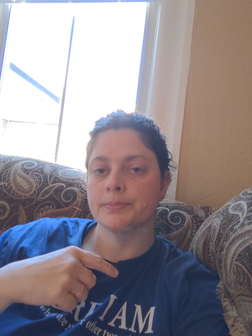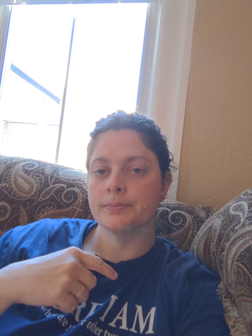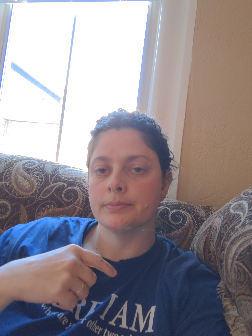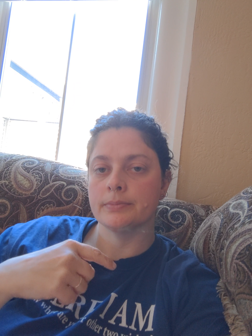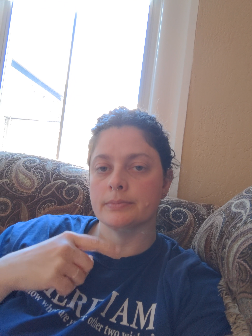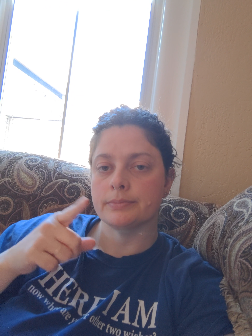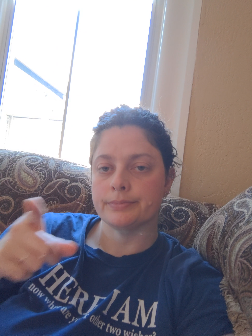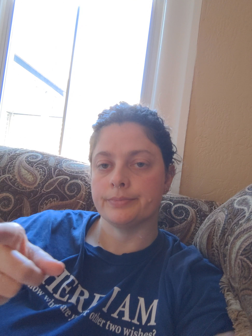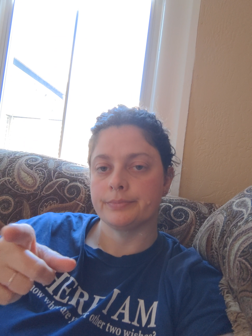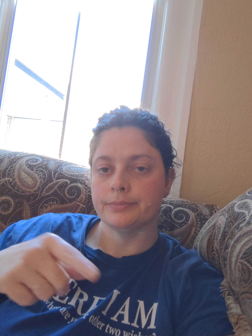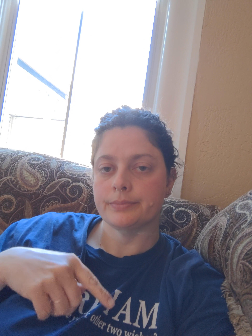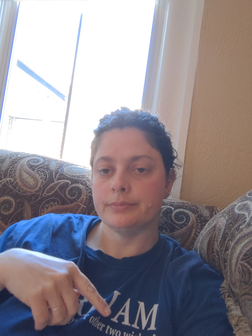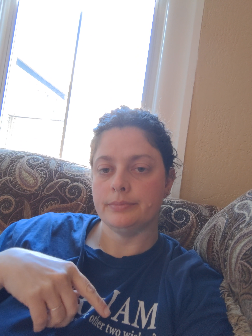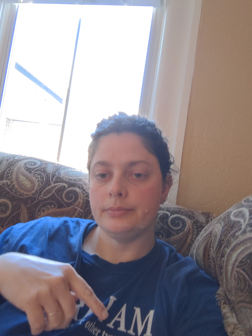he/she/it